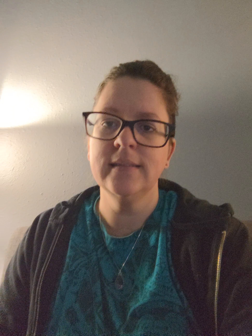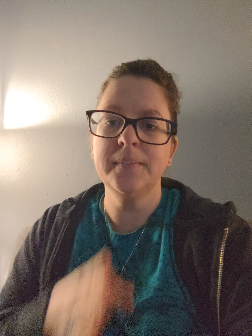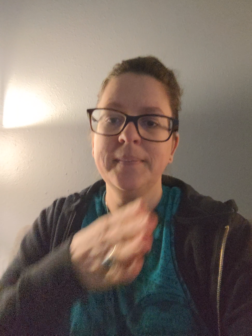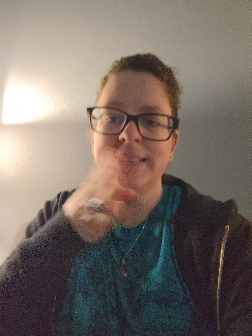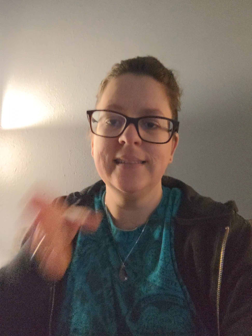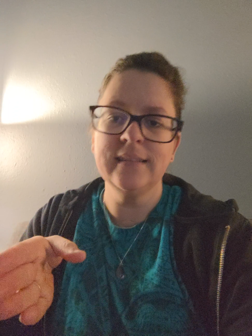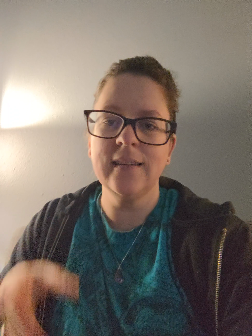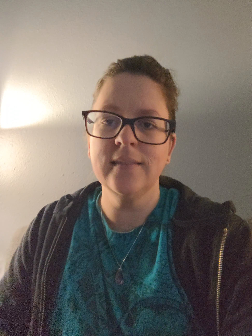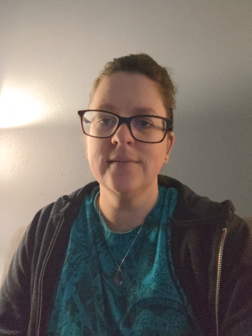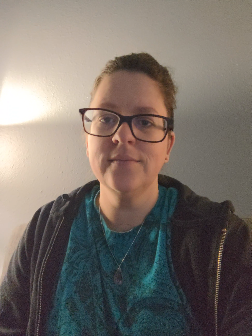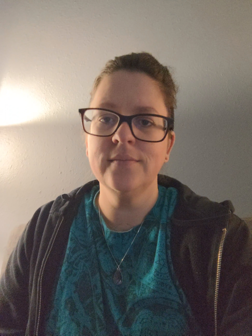beside